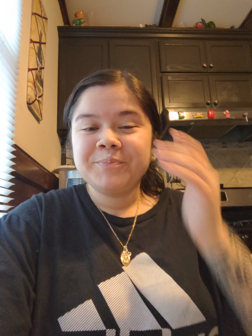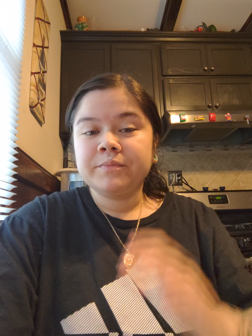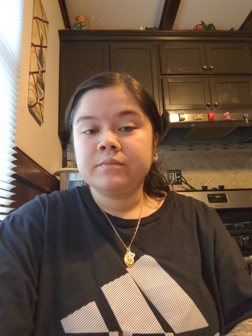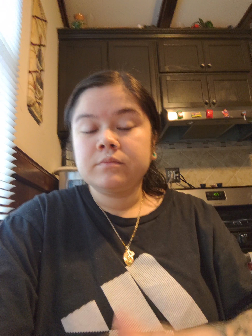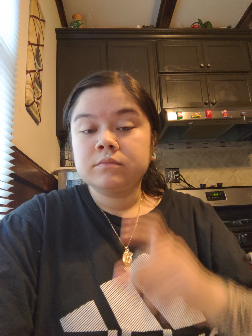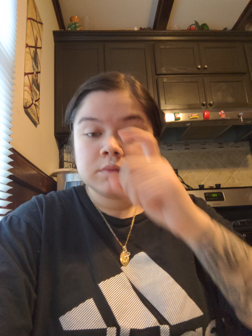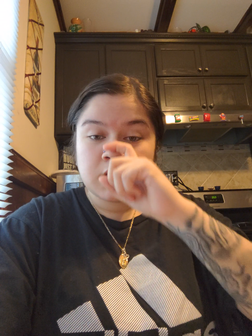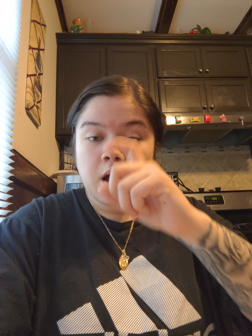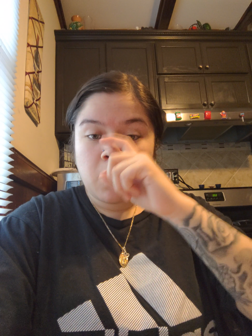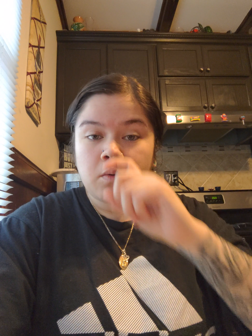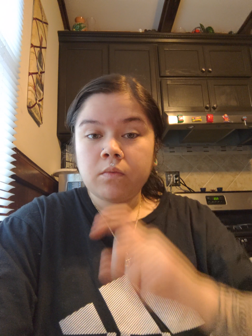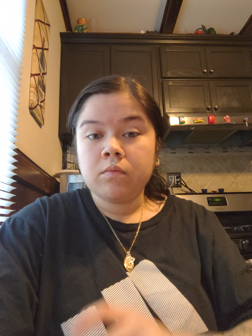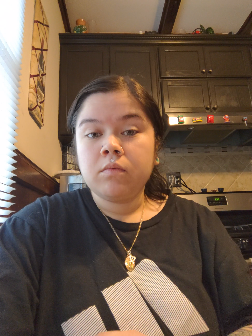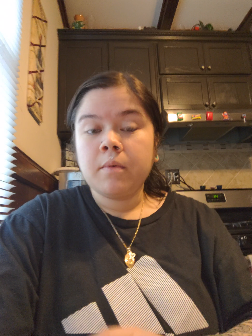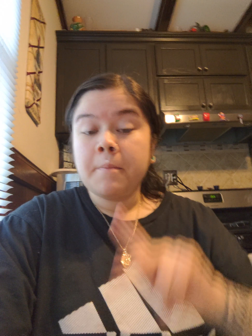doll